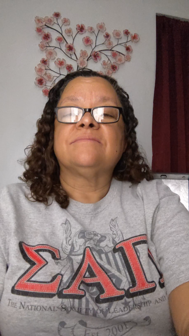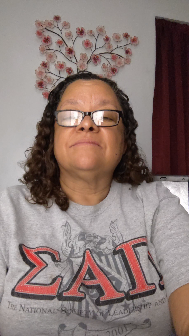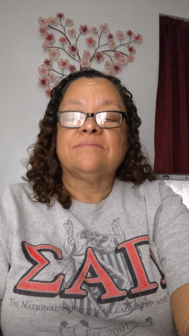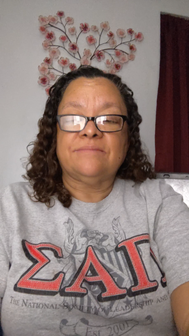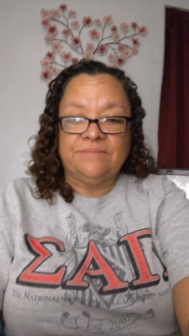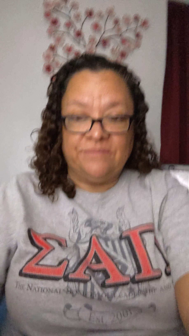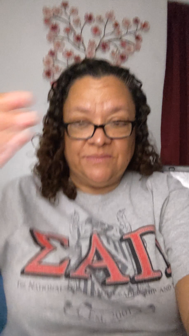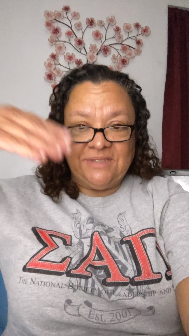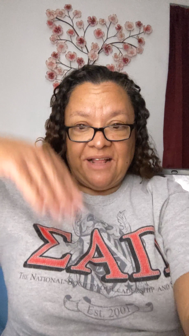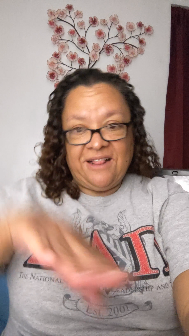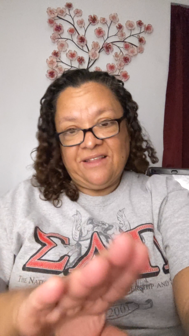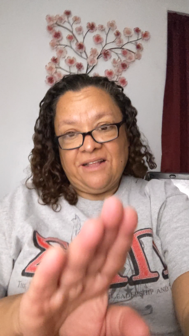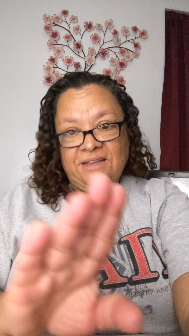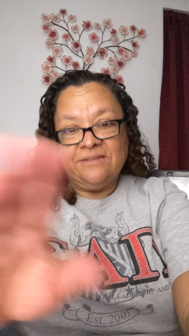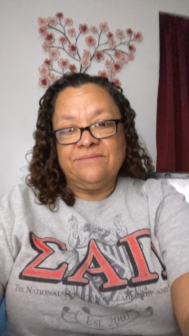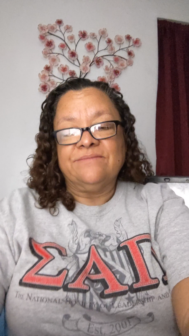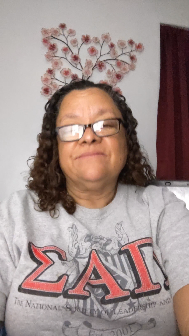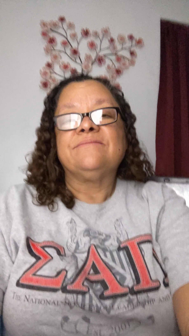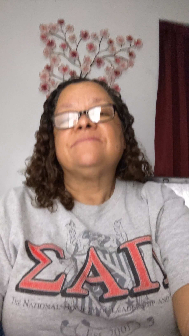enter